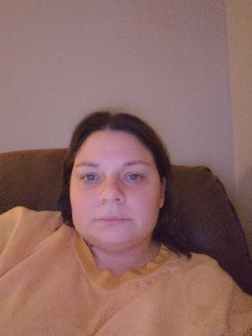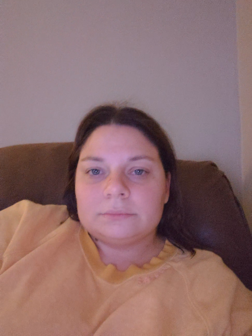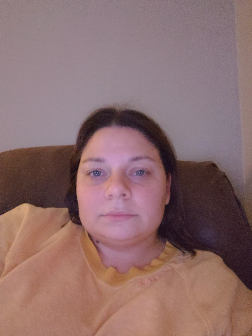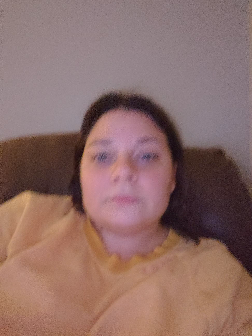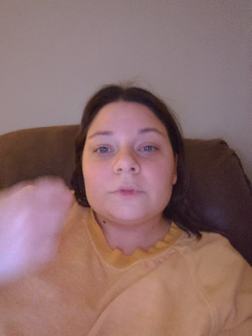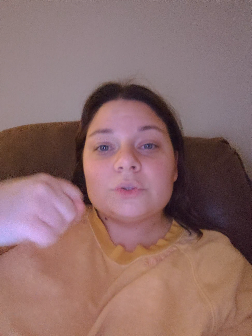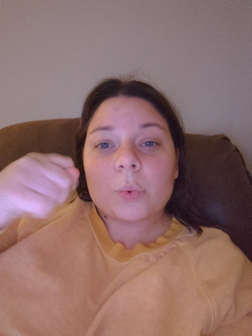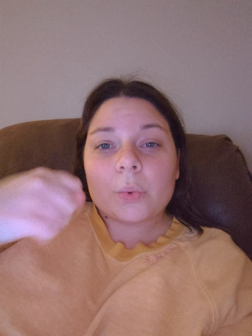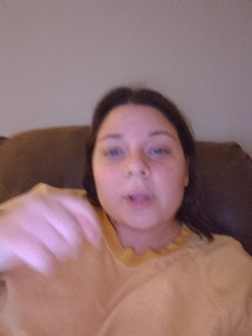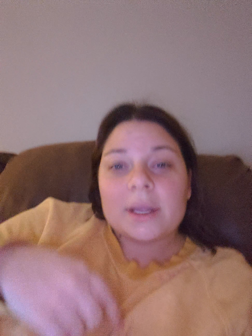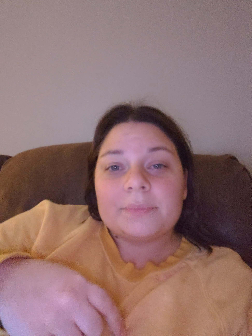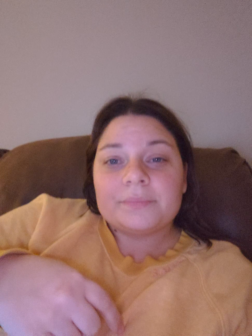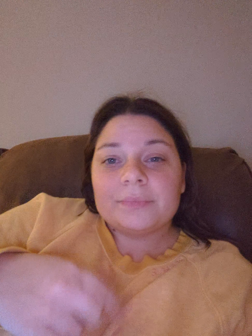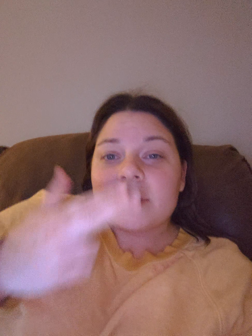toy